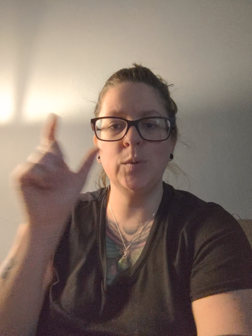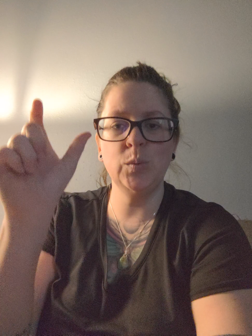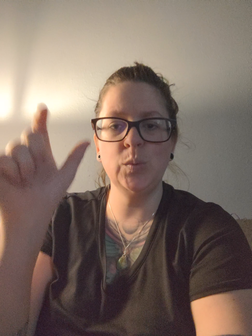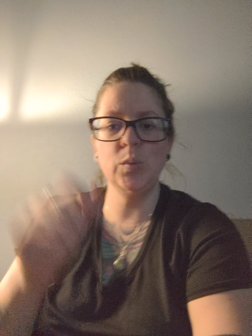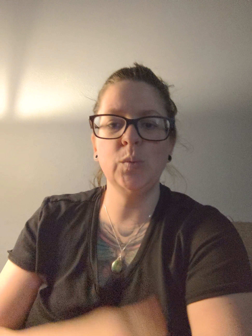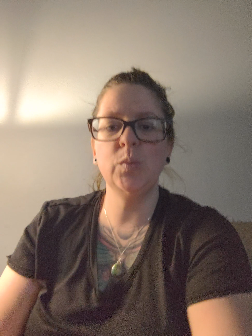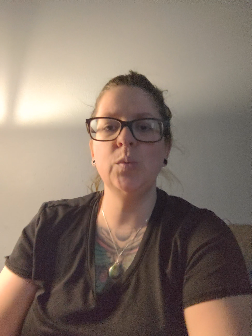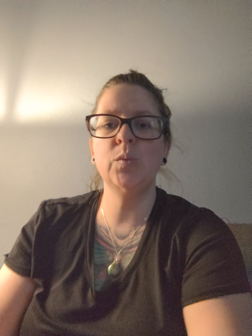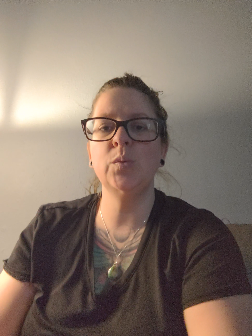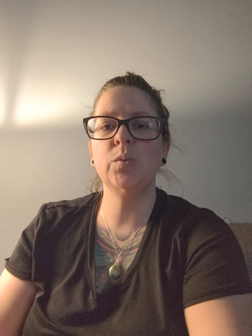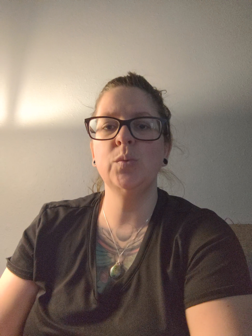moon